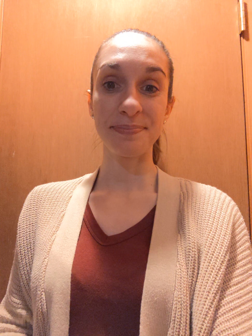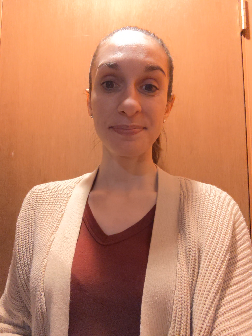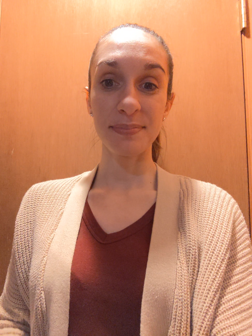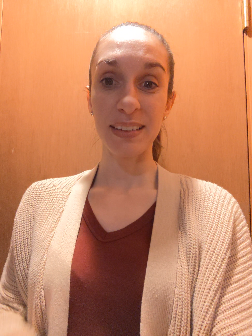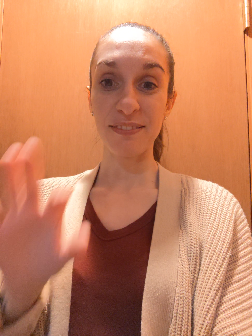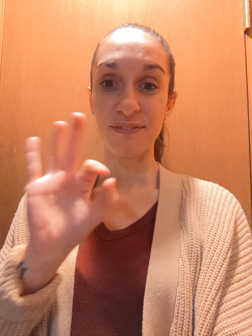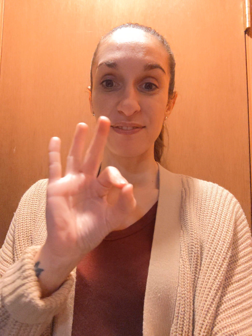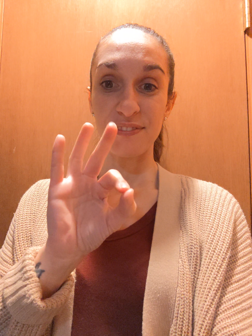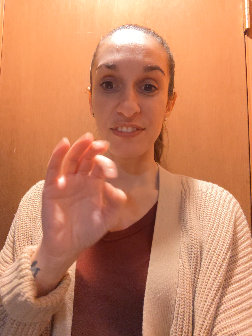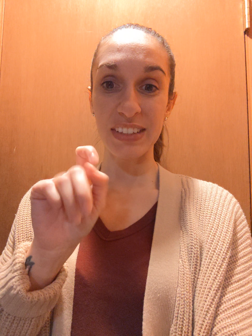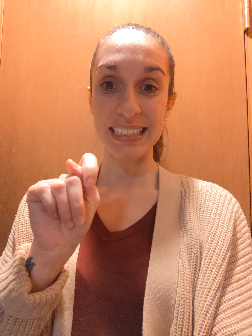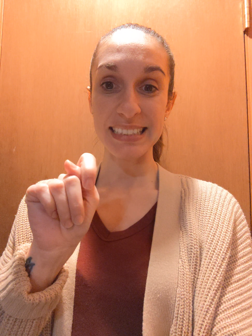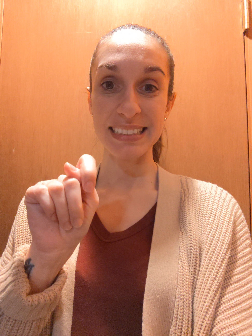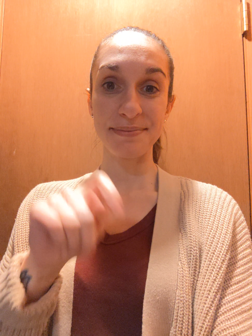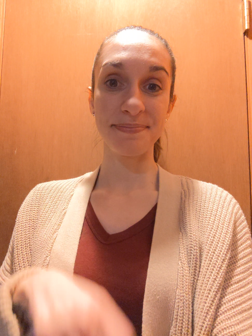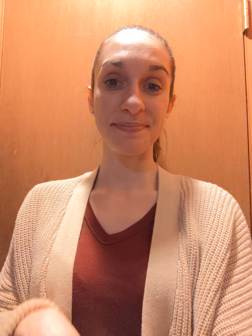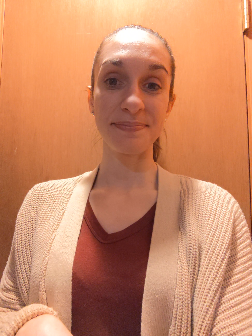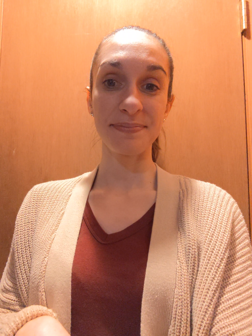feet